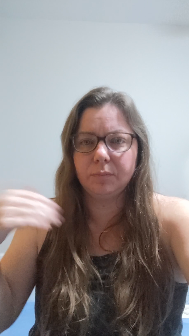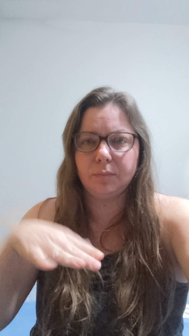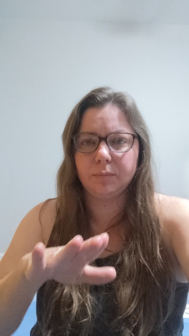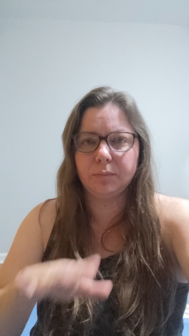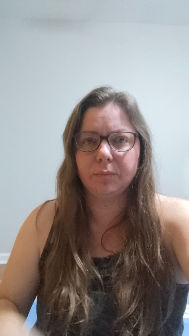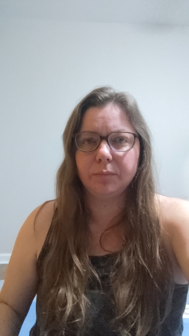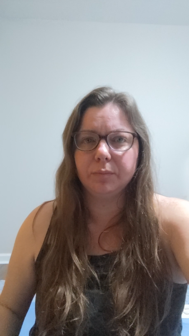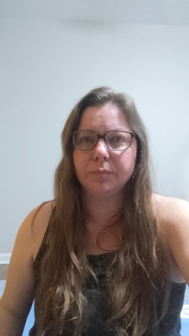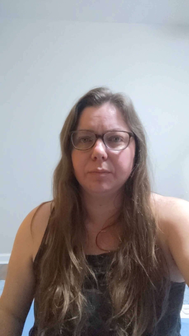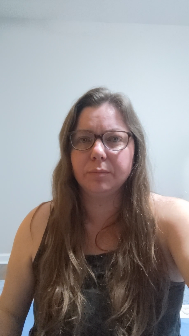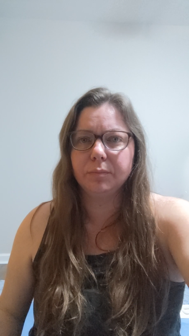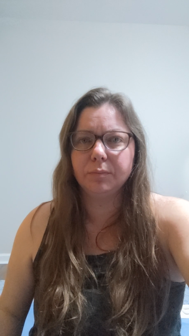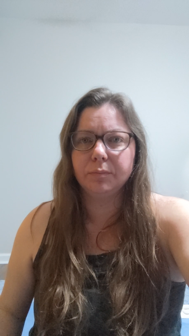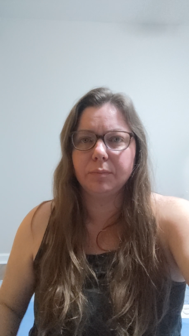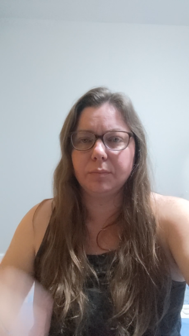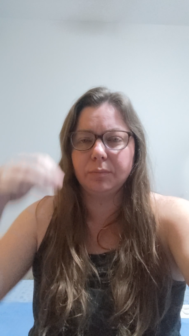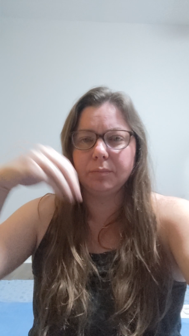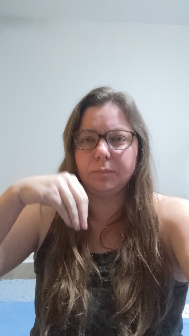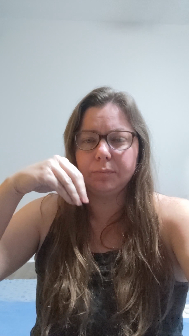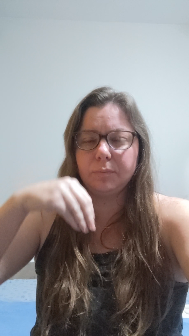inside